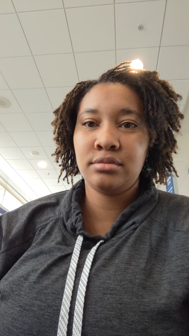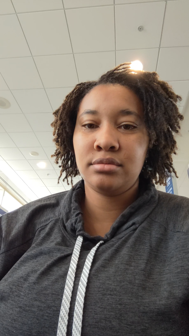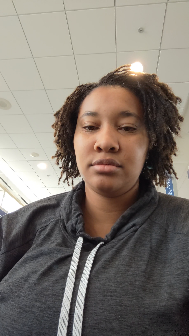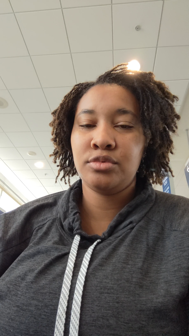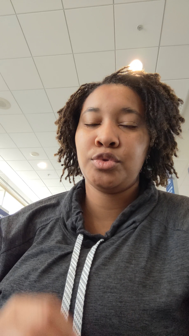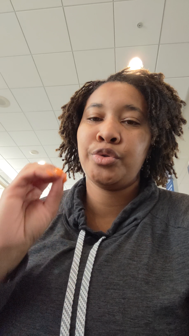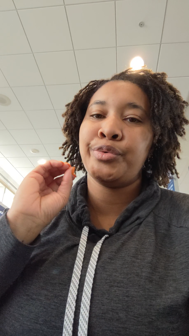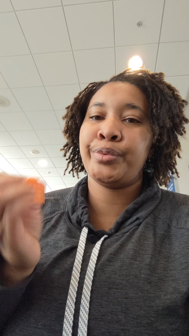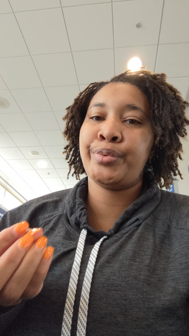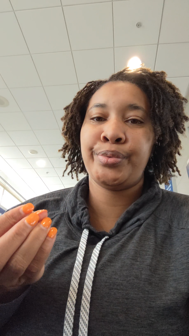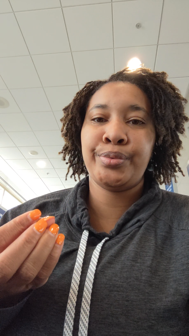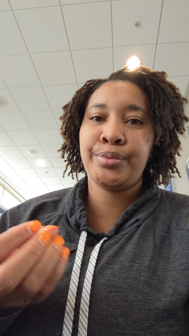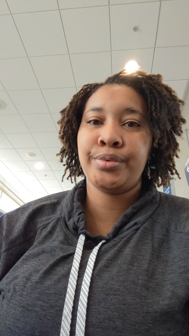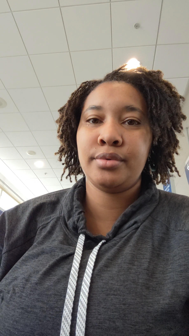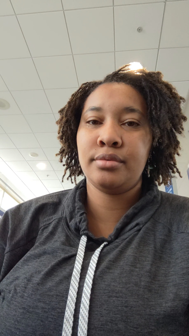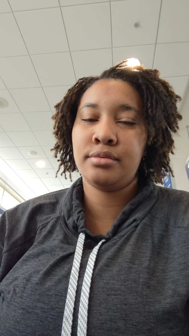none